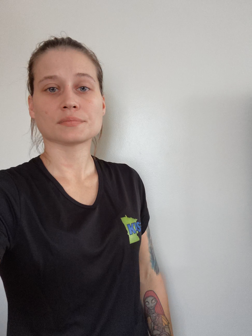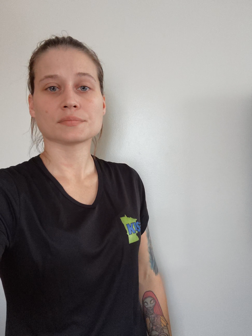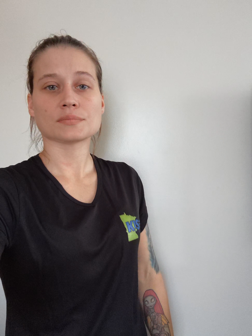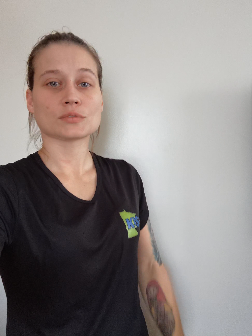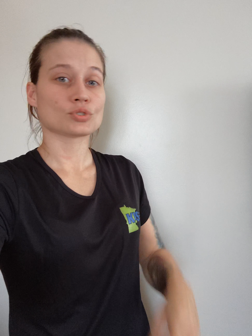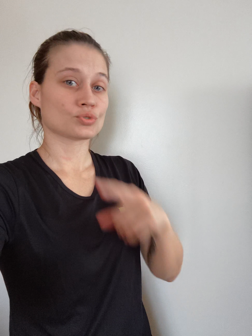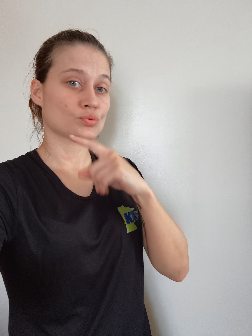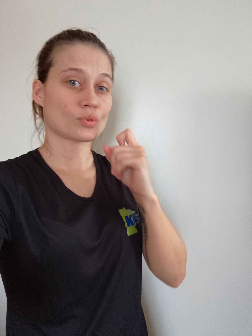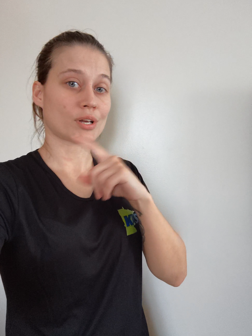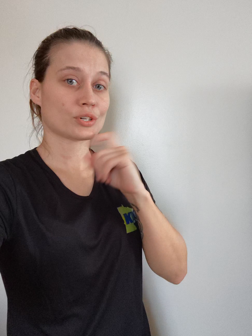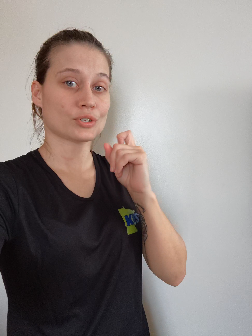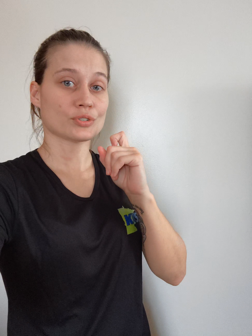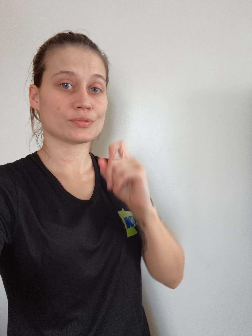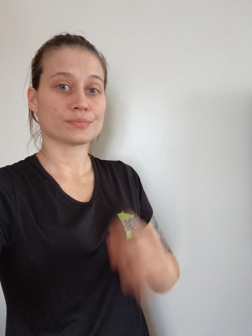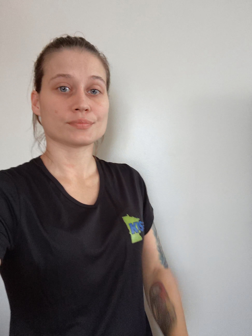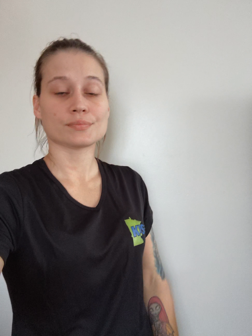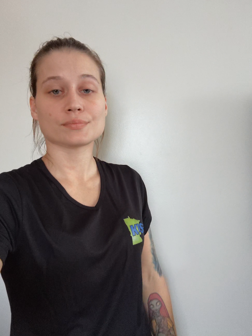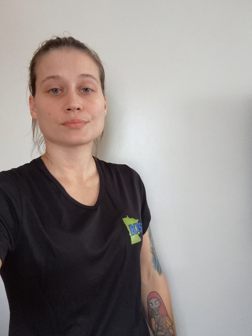dryer